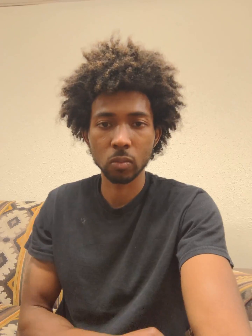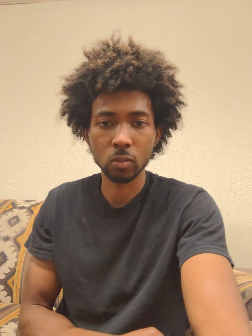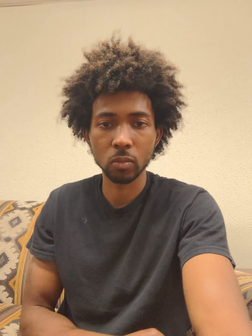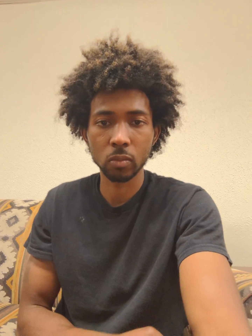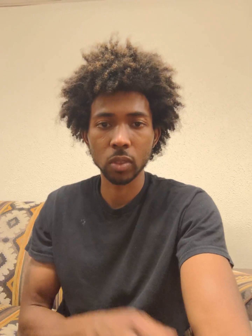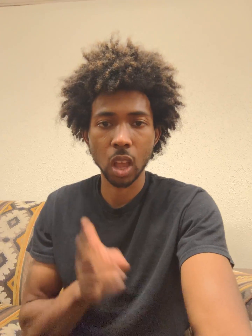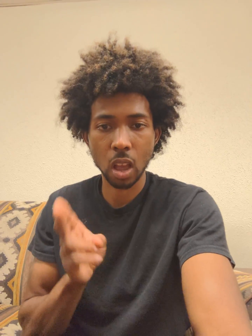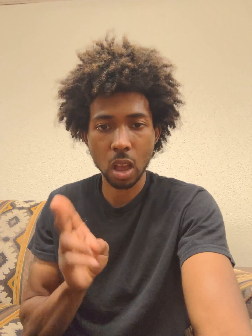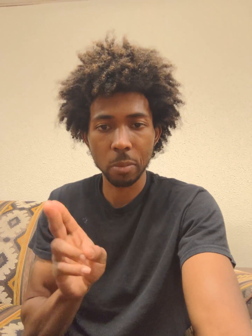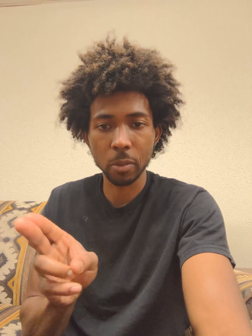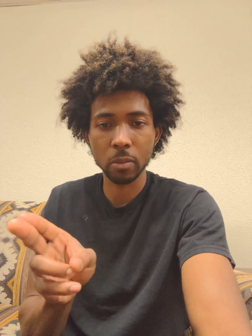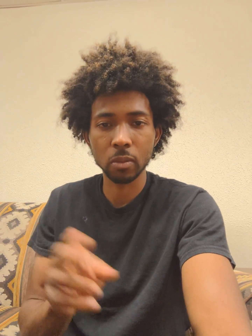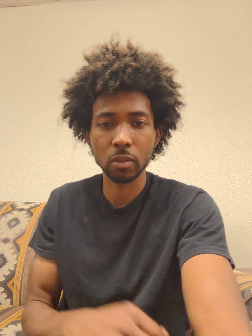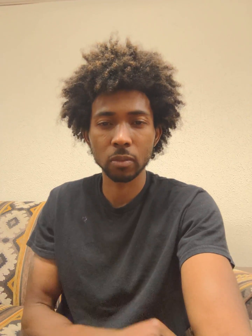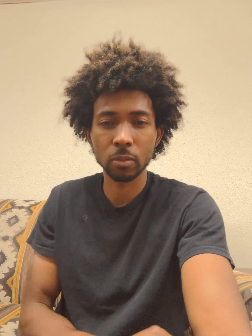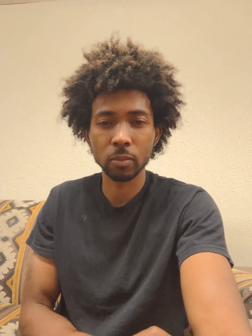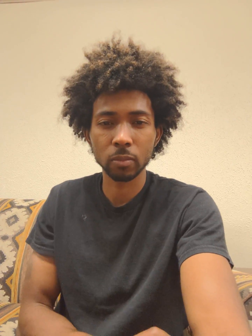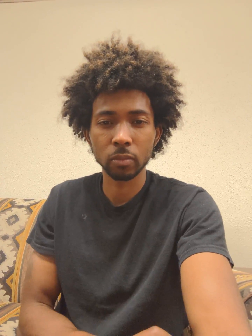hurry